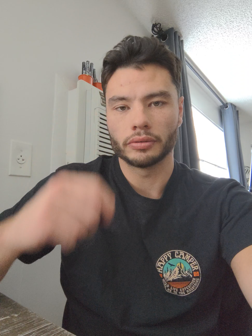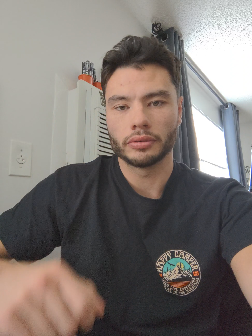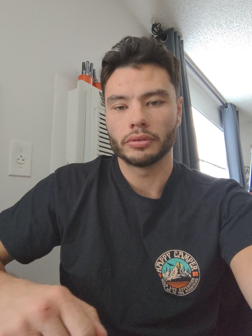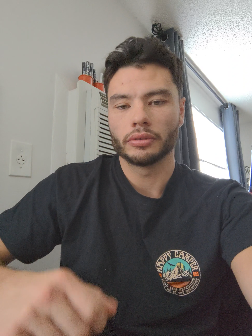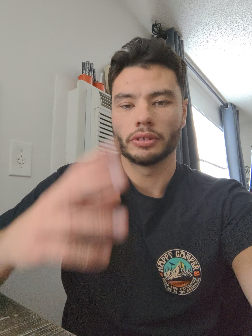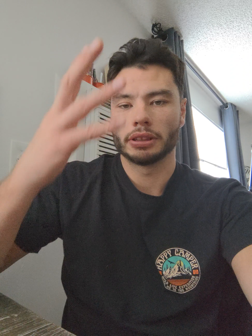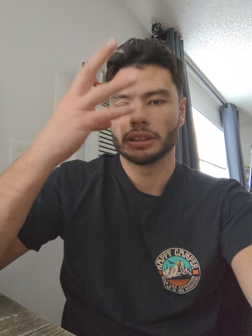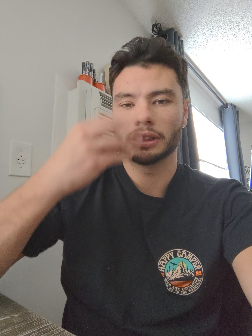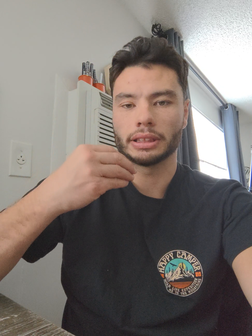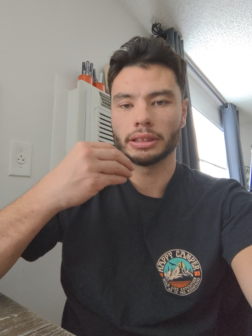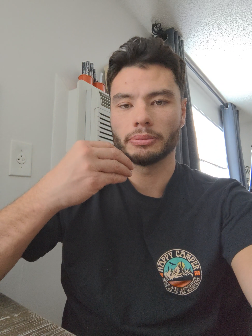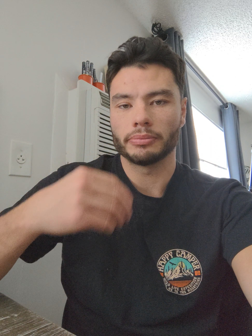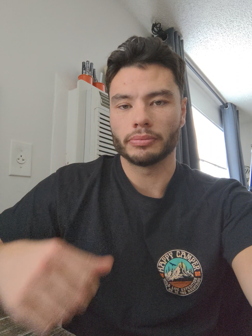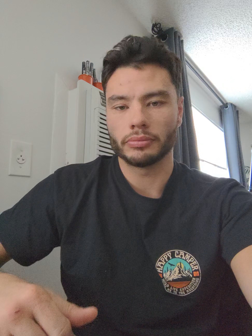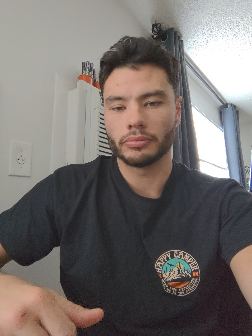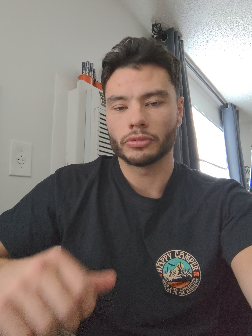sleep